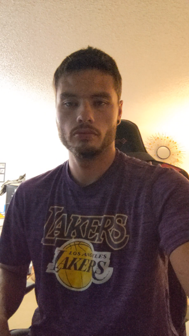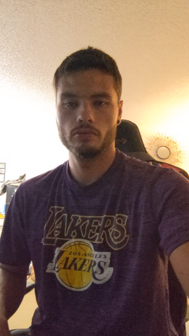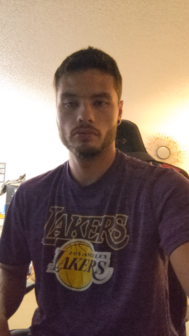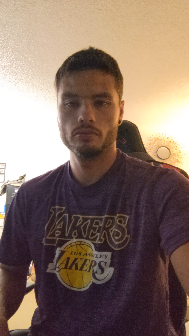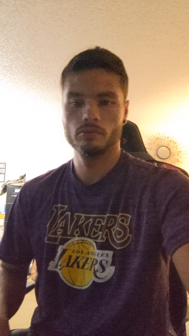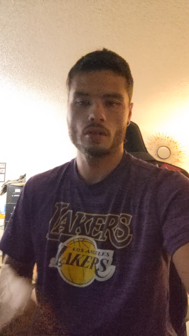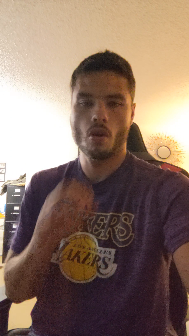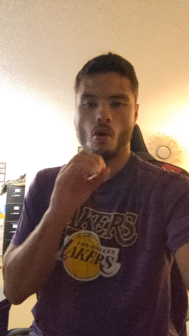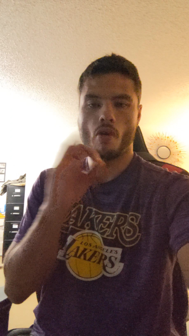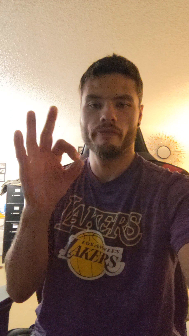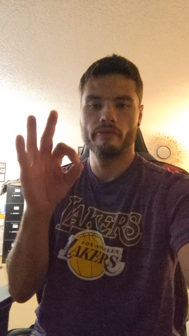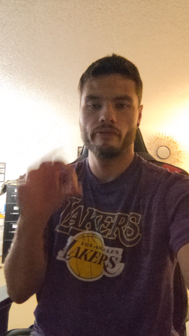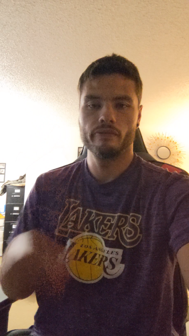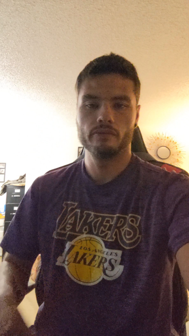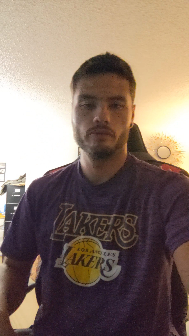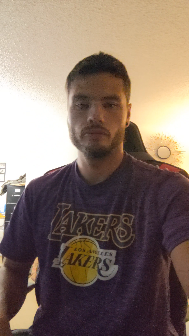off